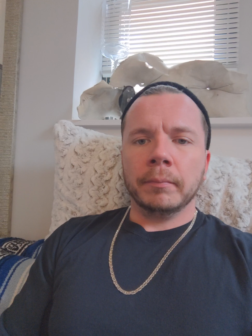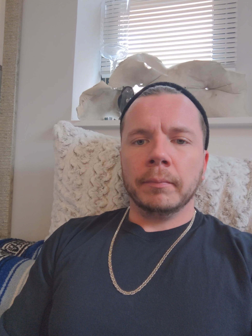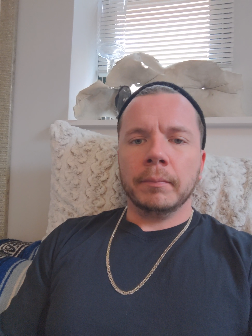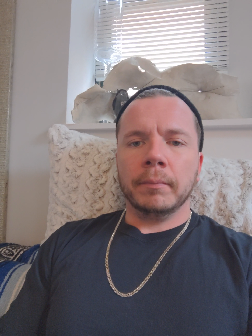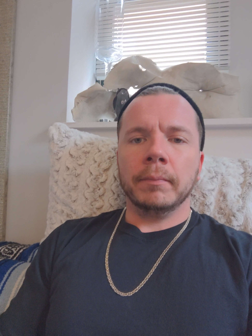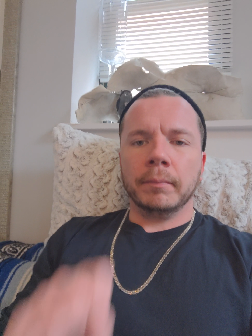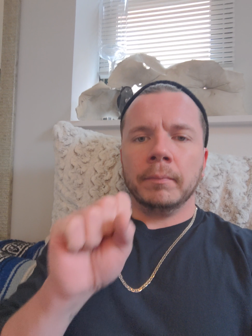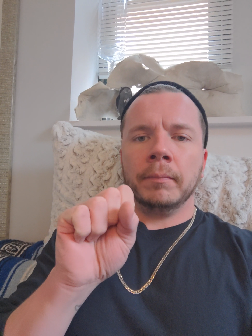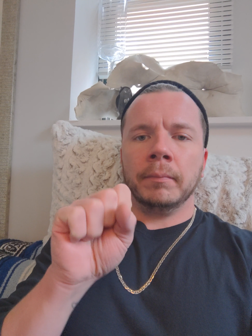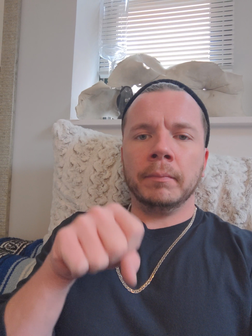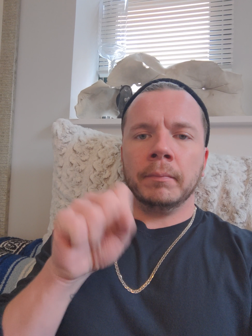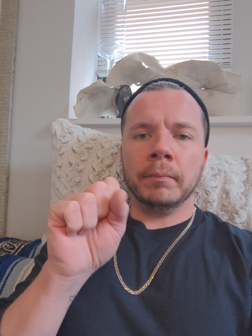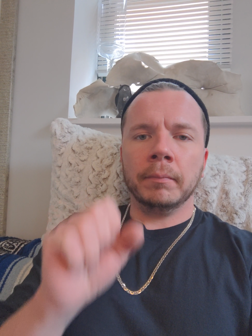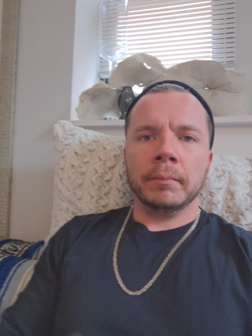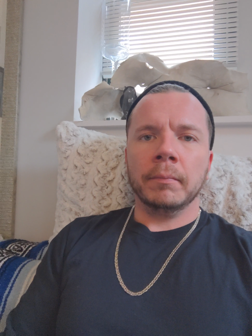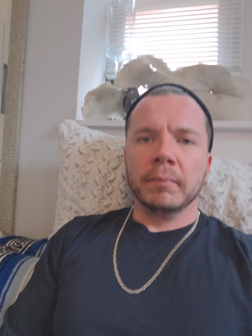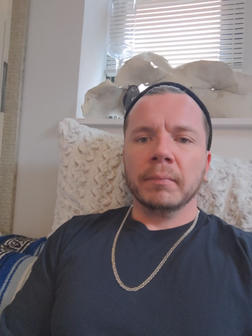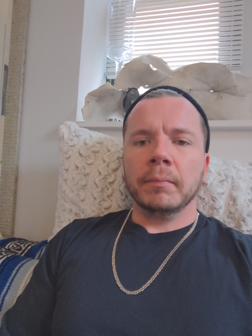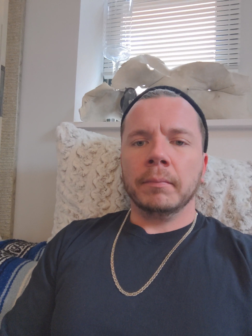yes